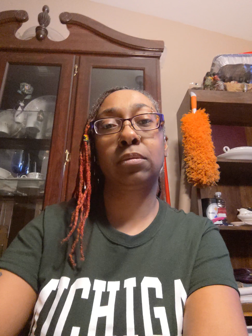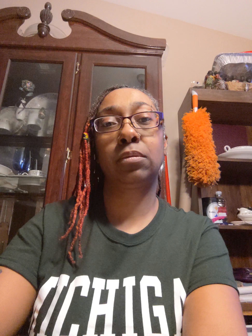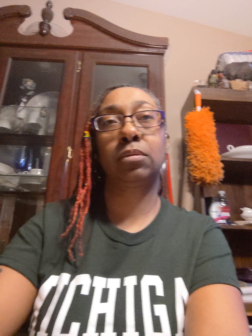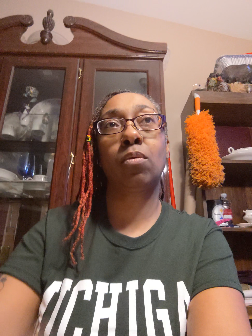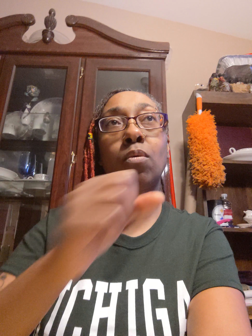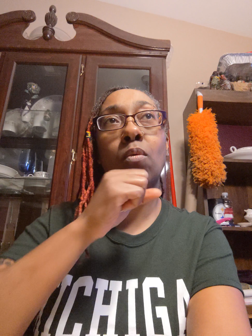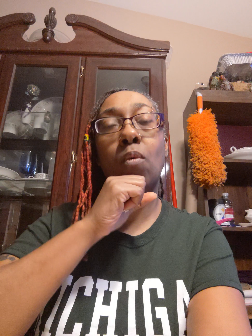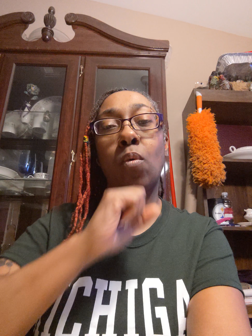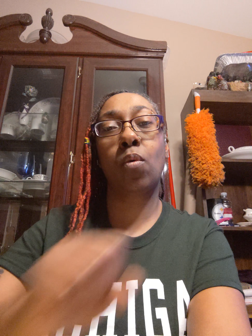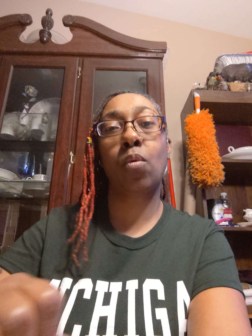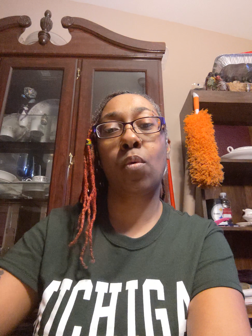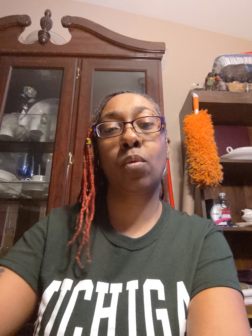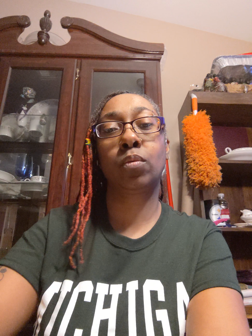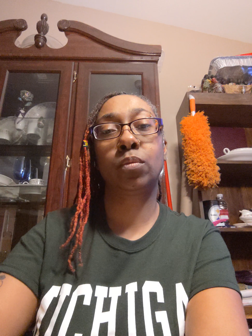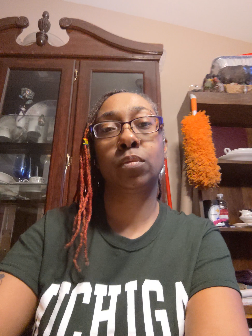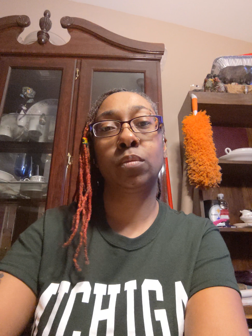old